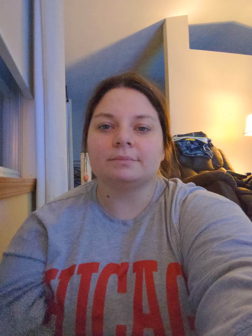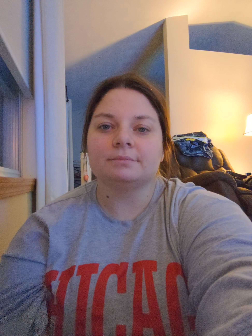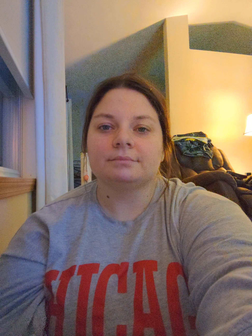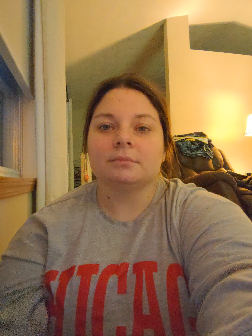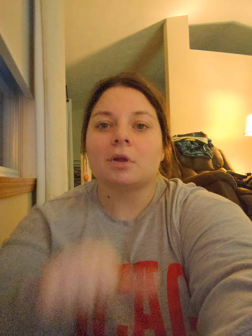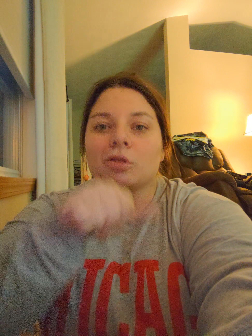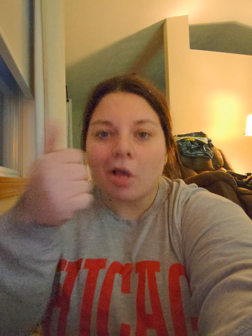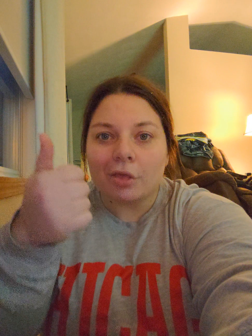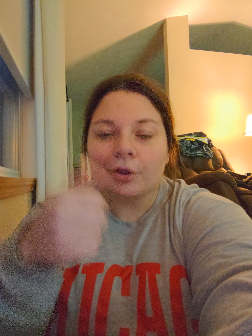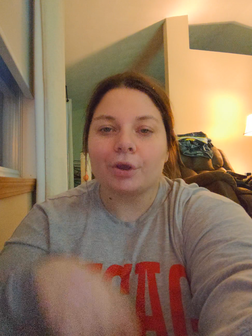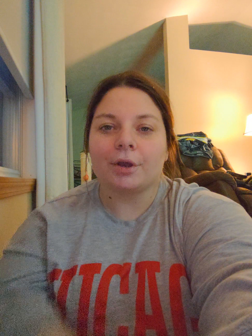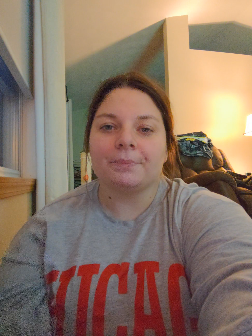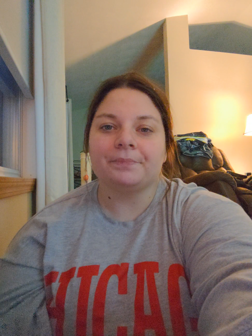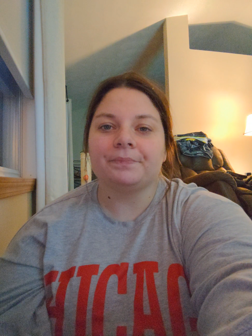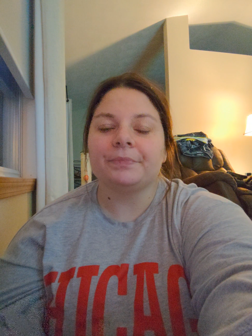another